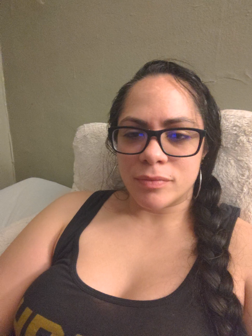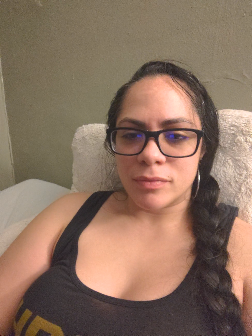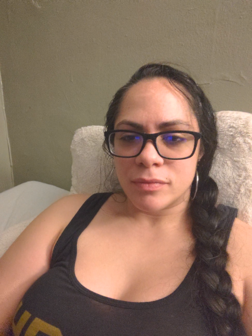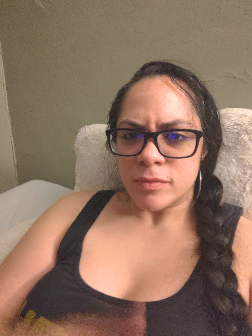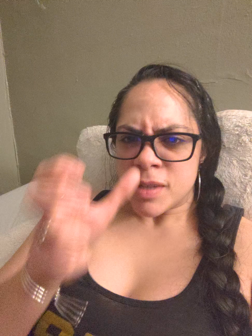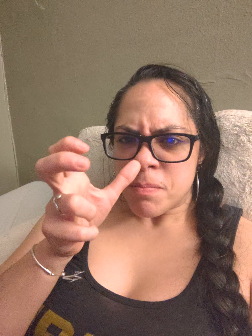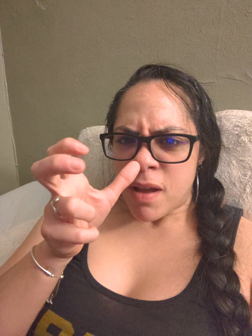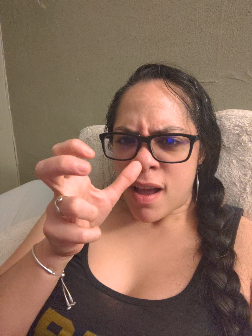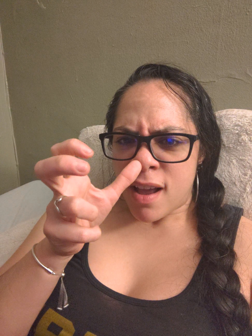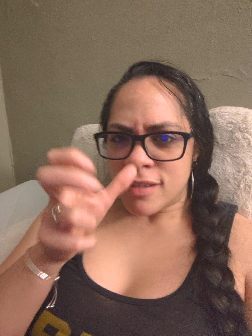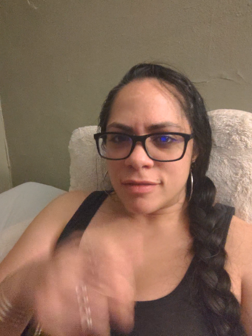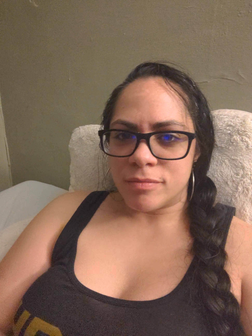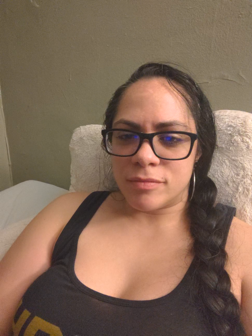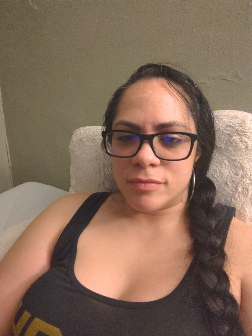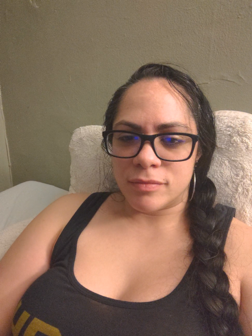bug